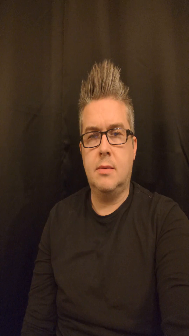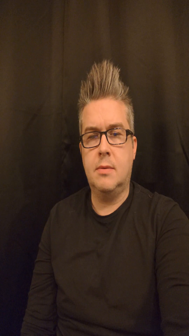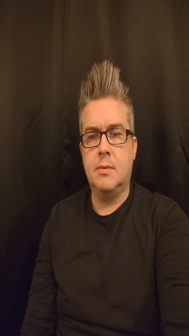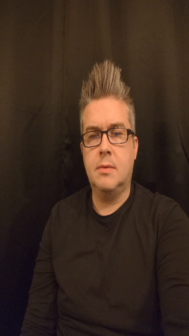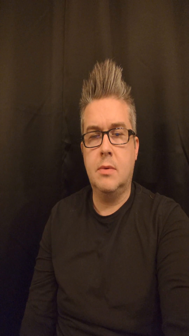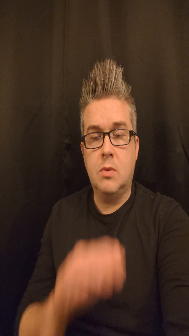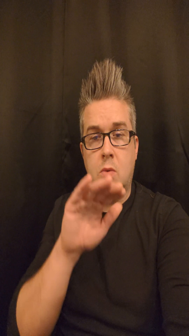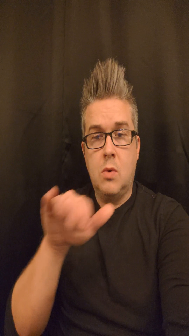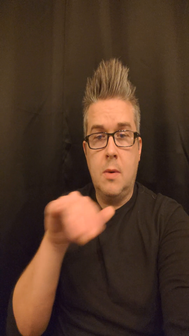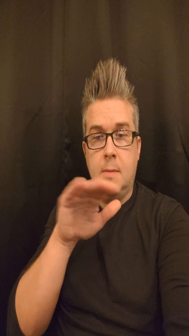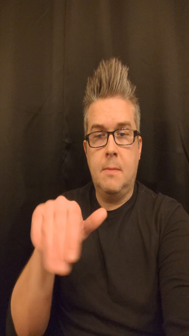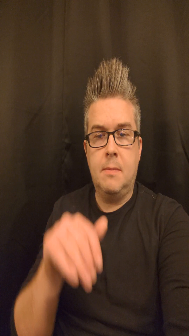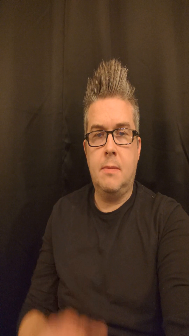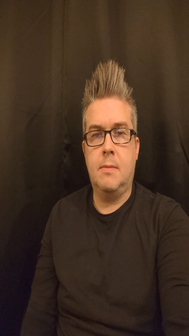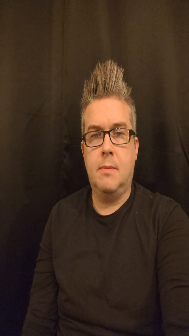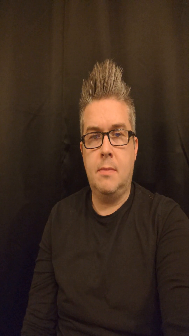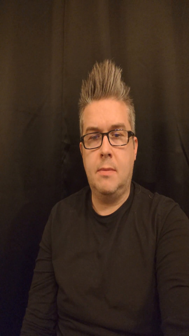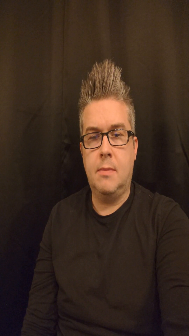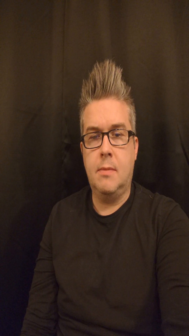pool